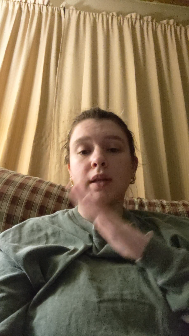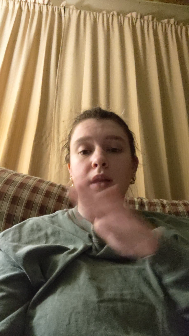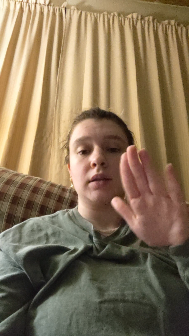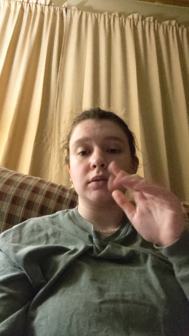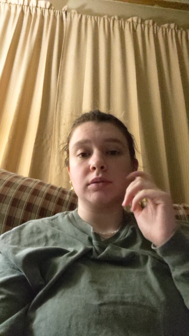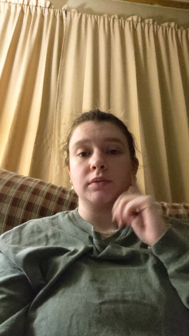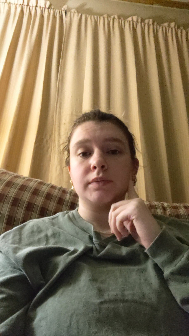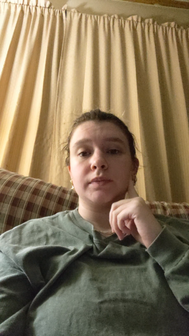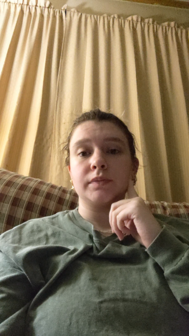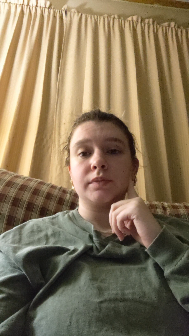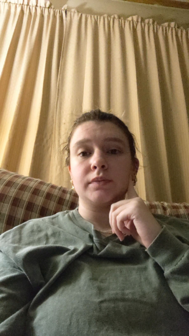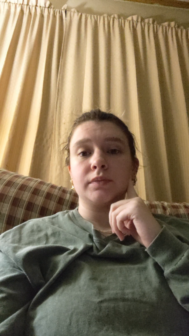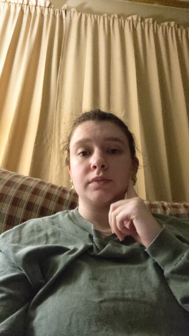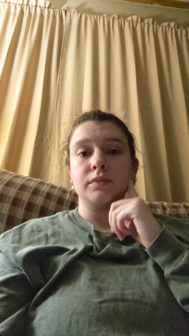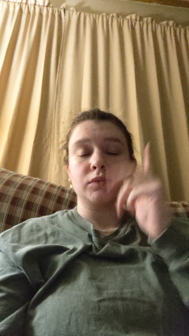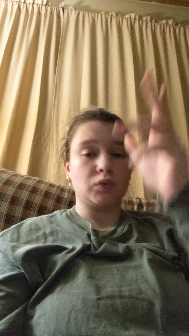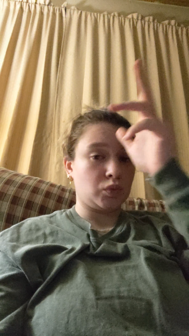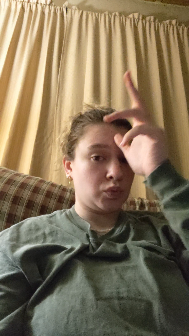rooster